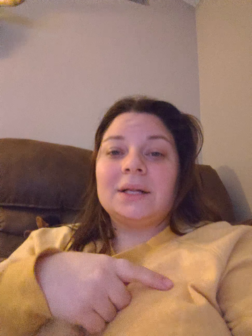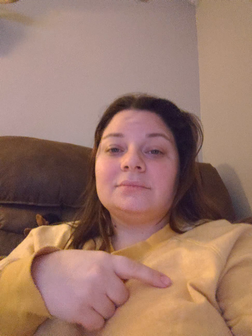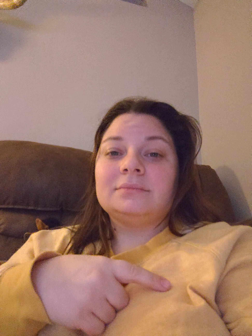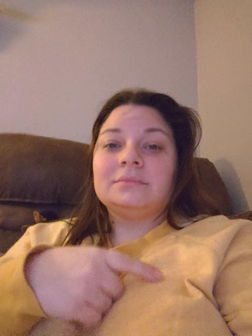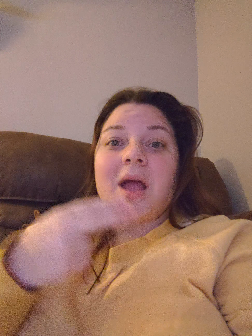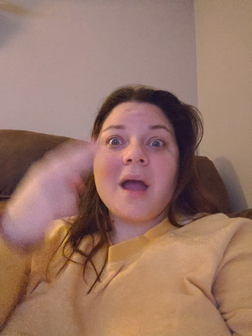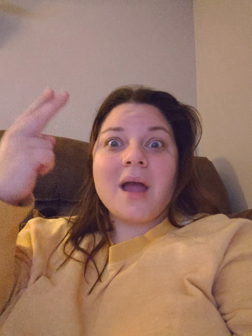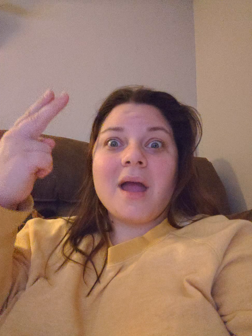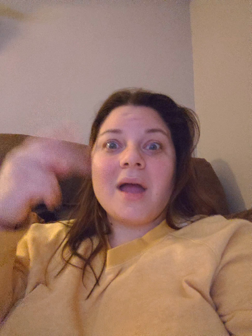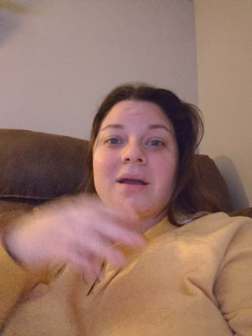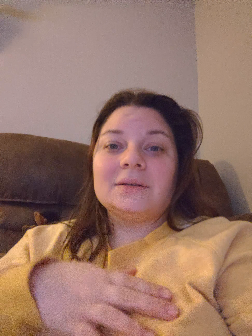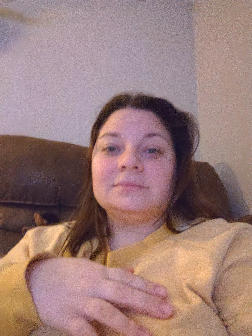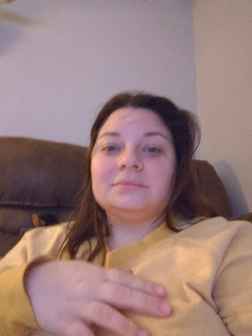high